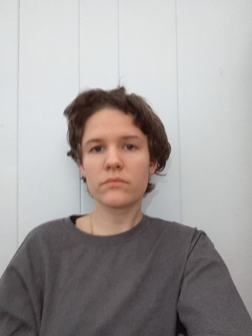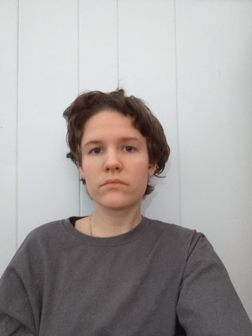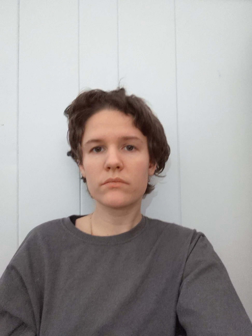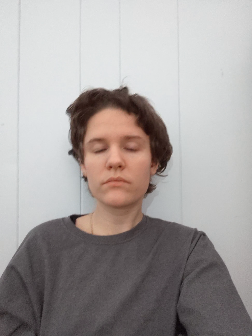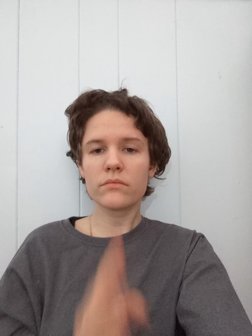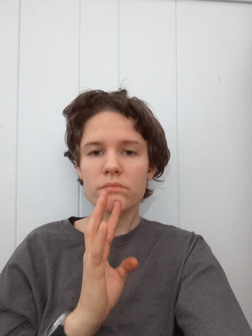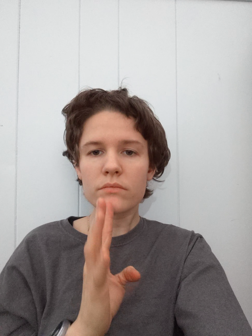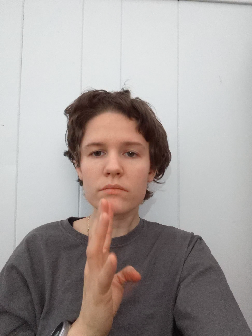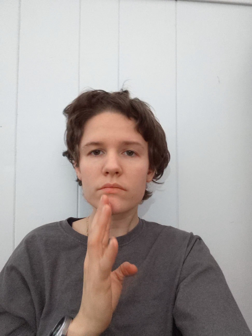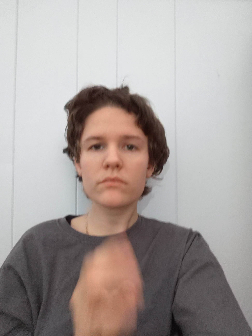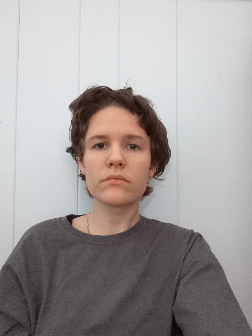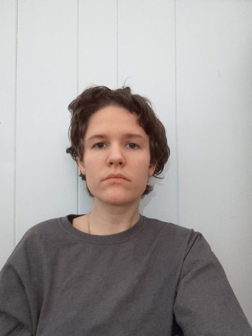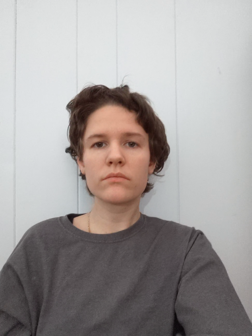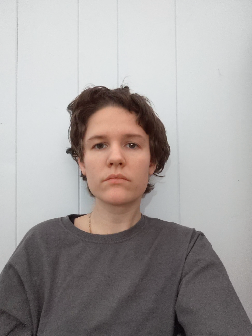talk